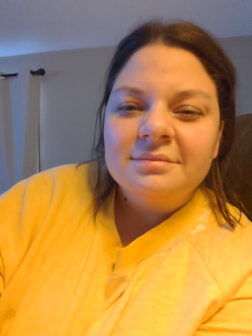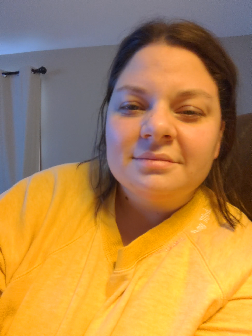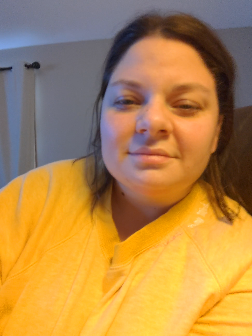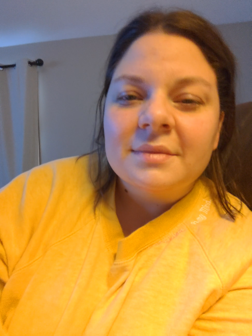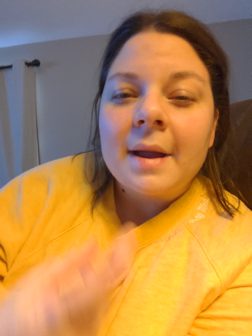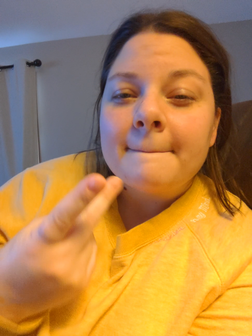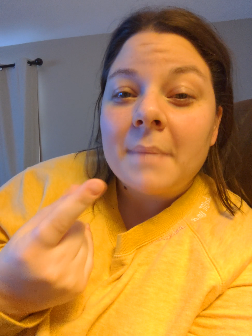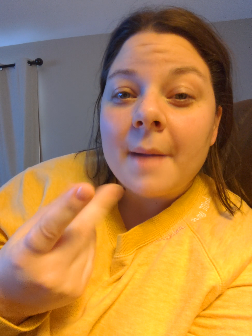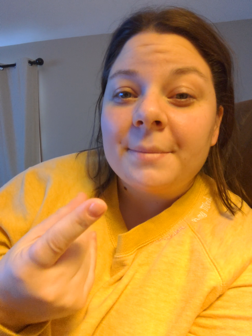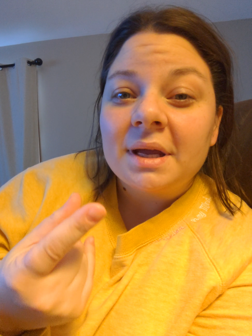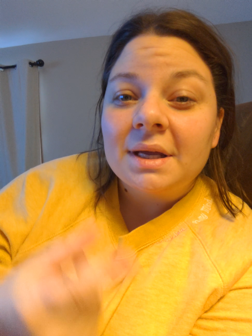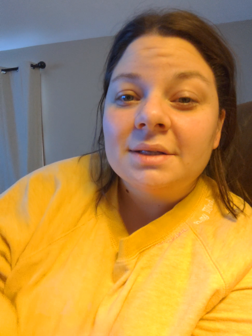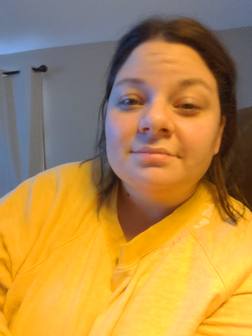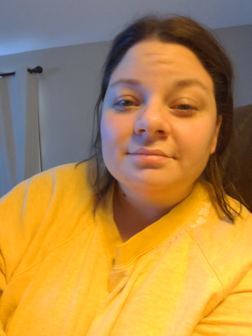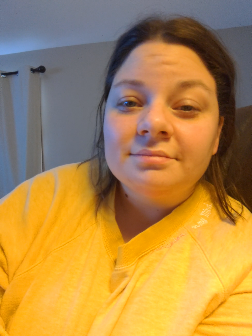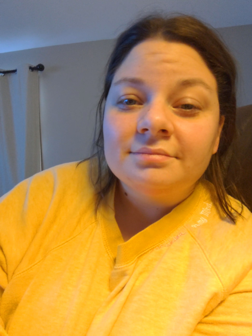puppy